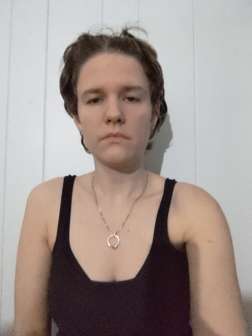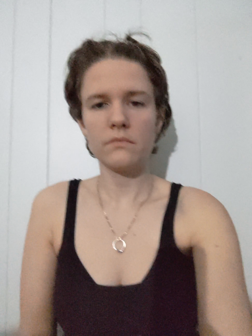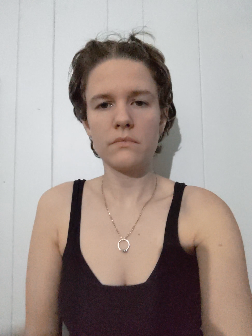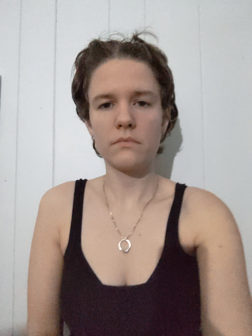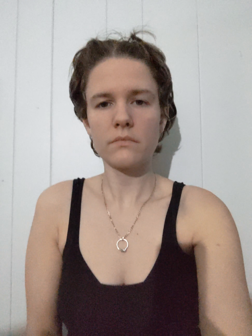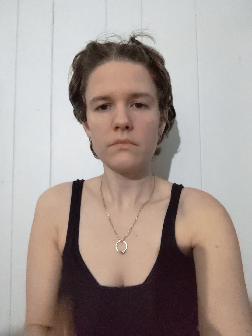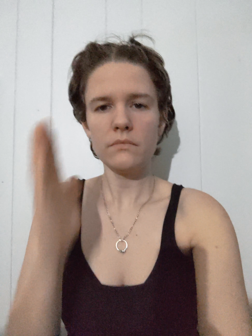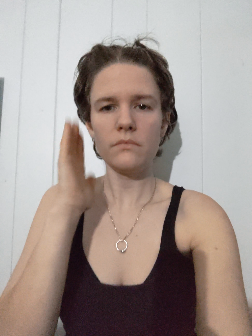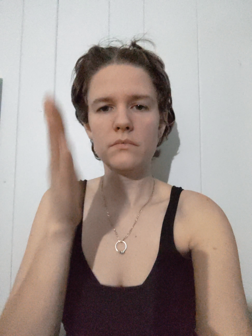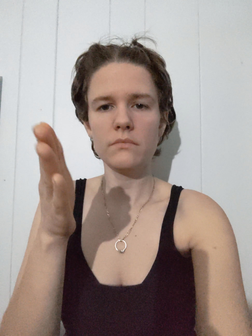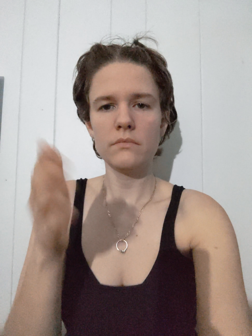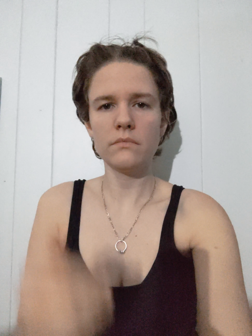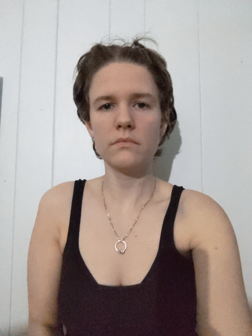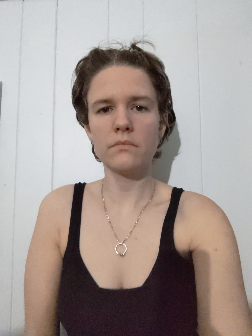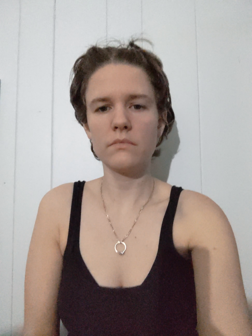will